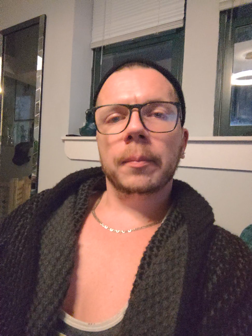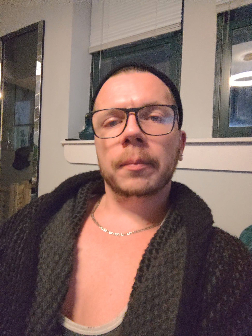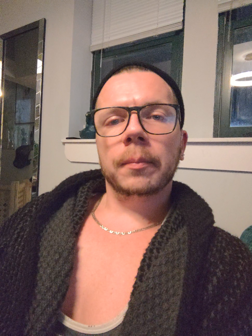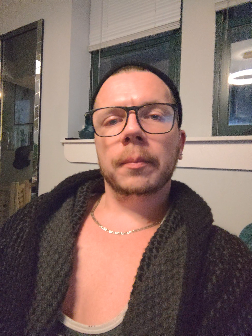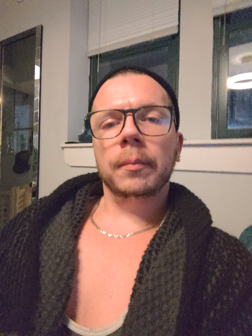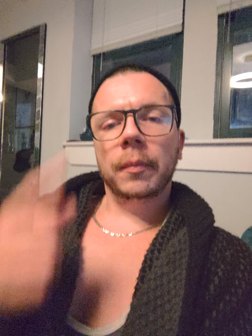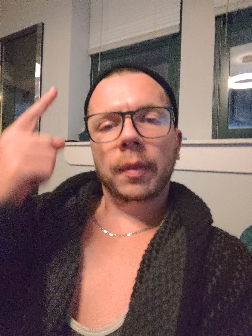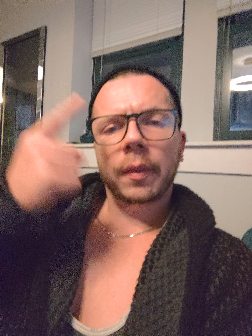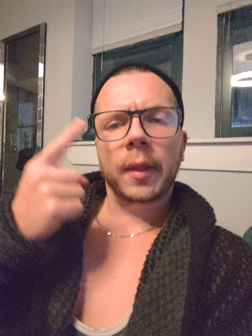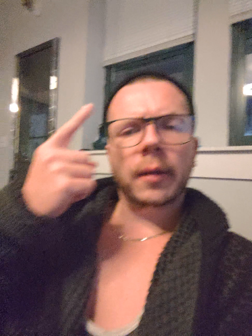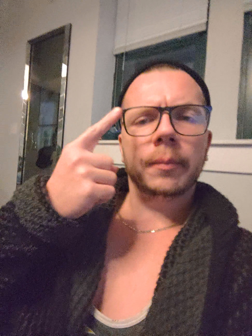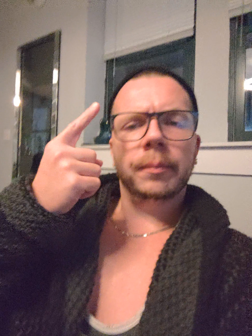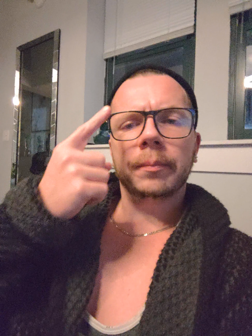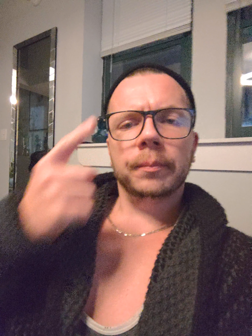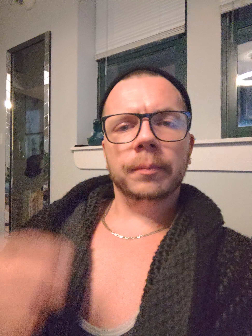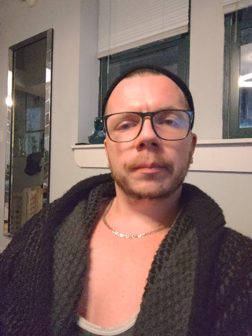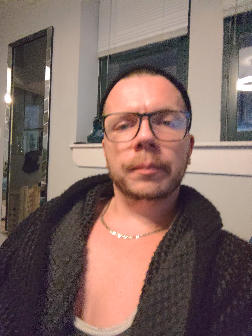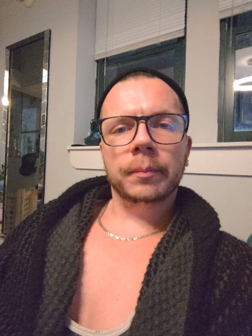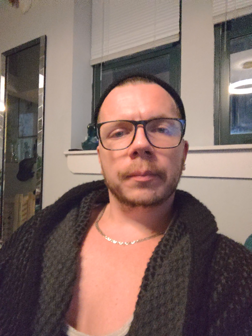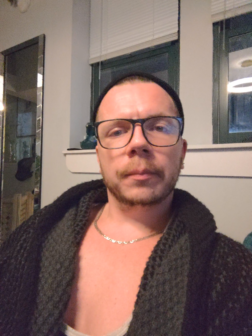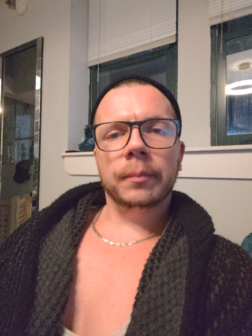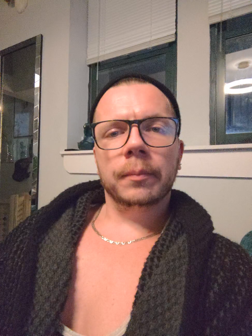think